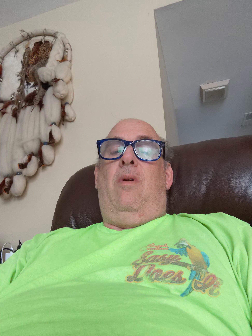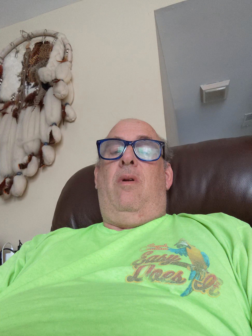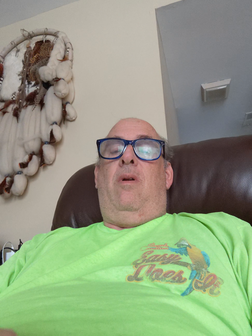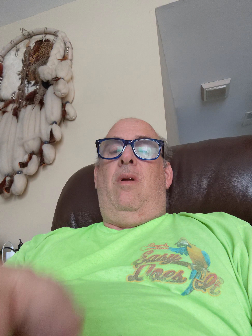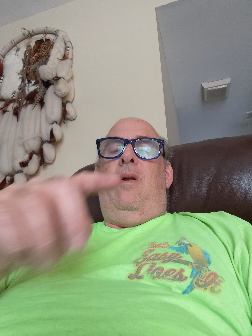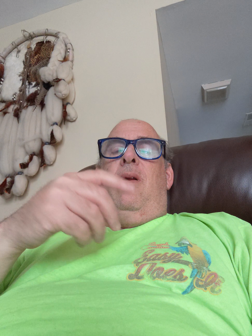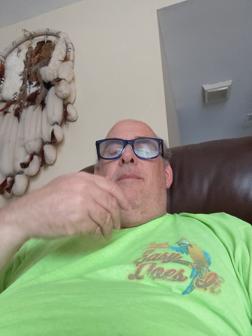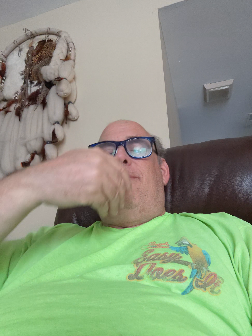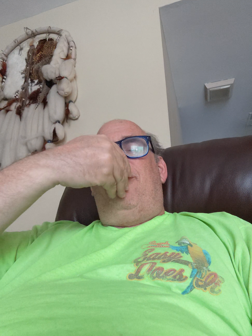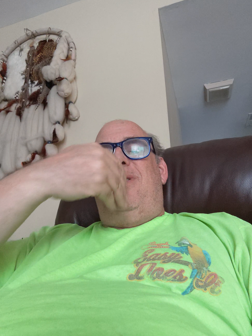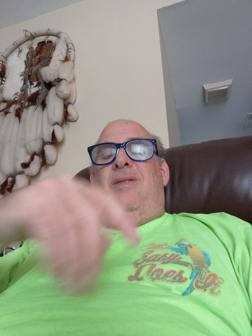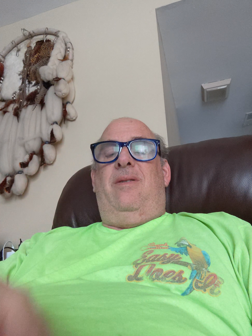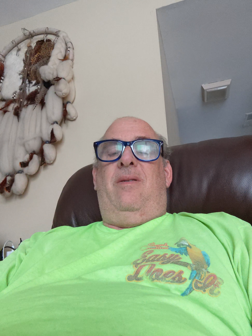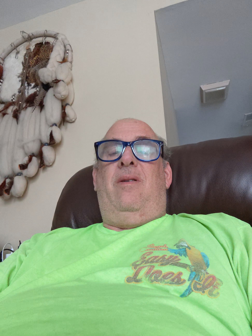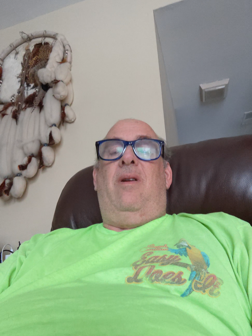pizza